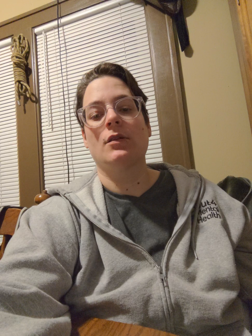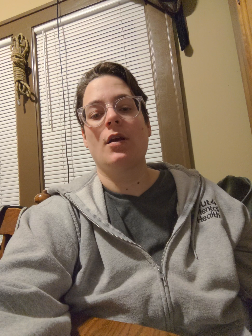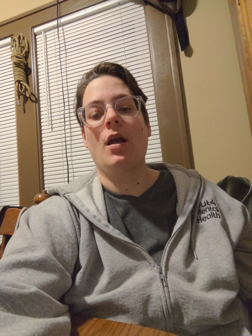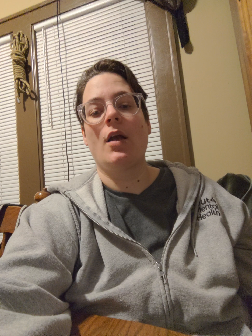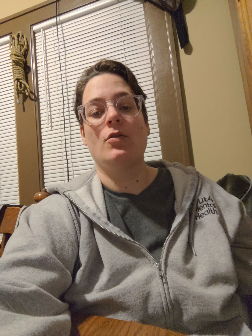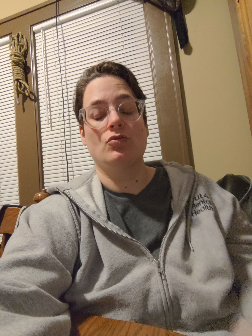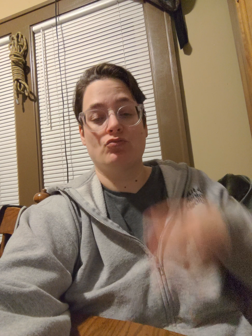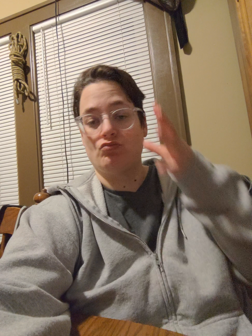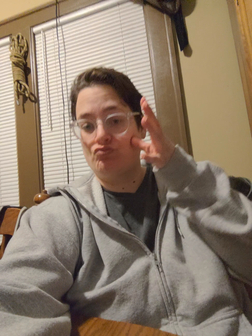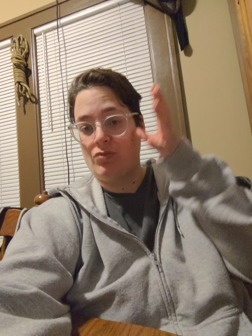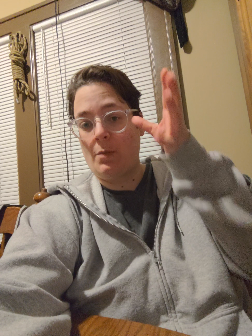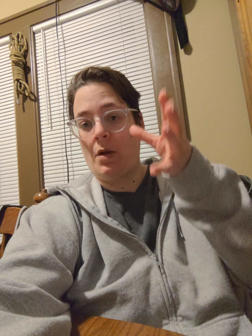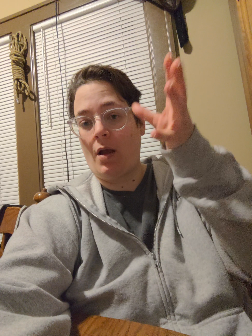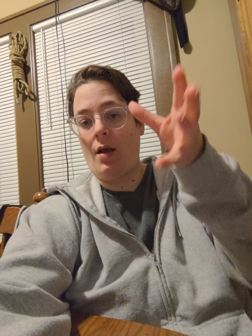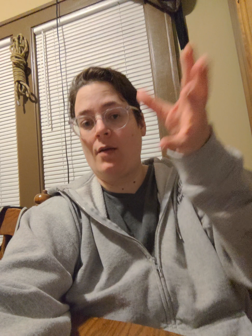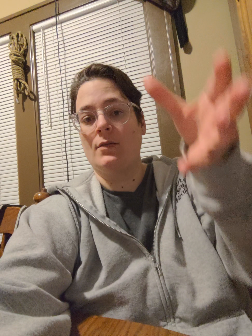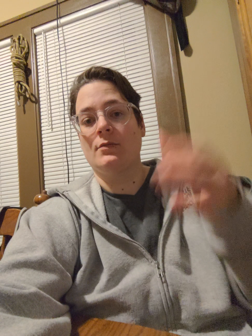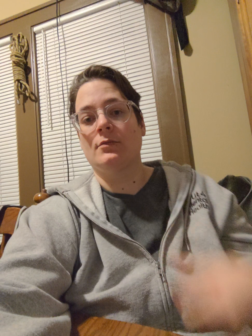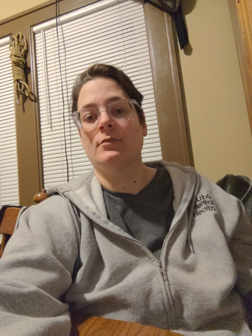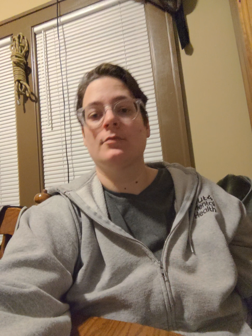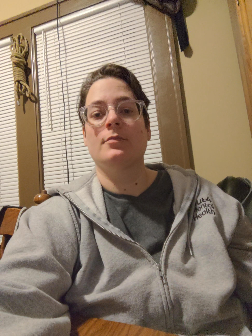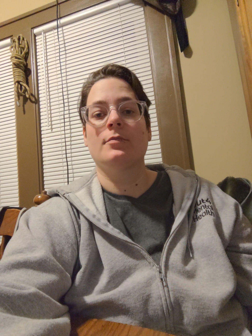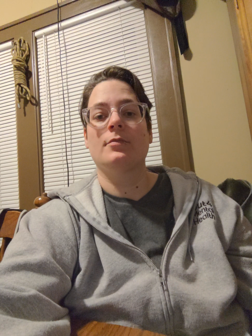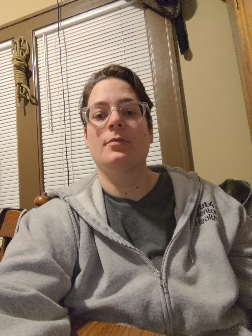grandpa